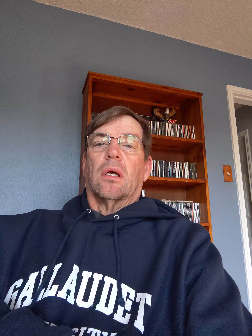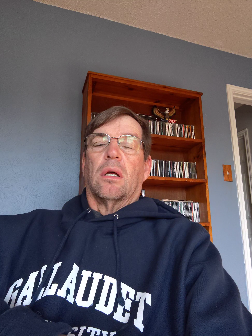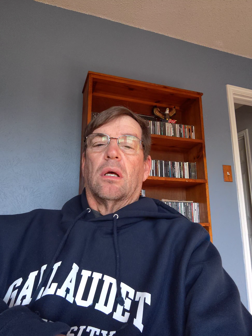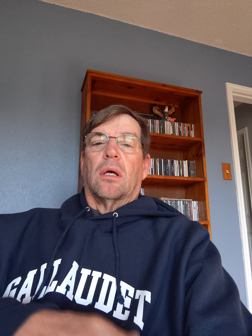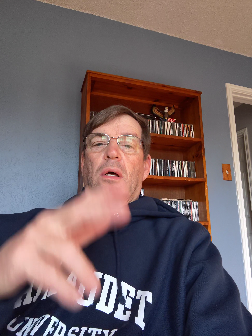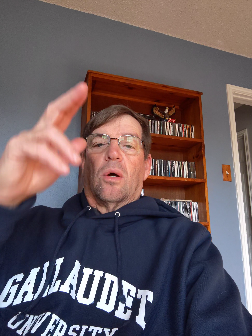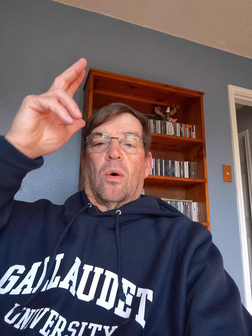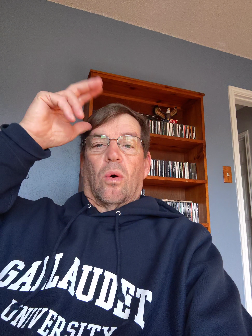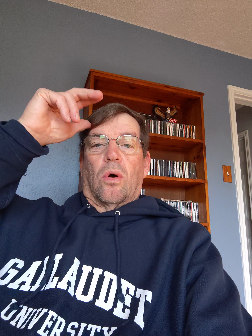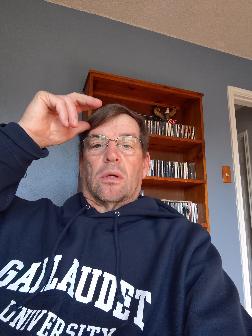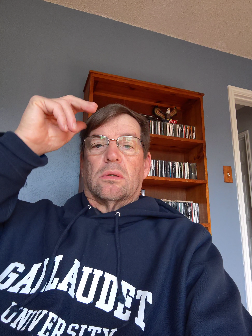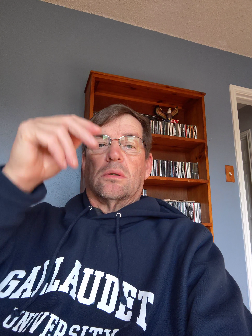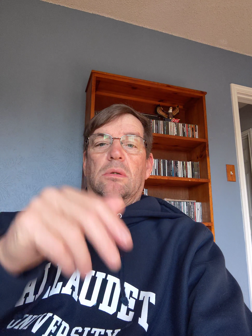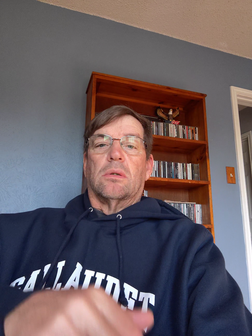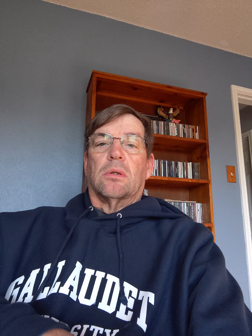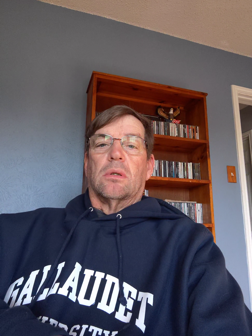horse